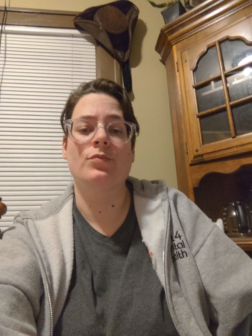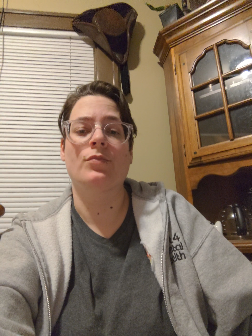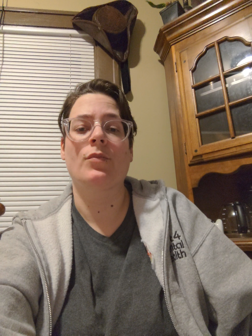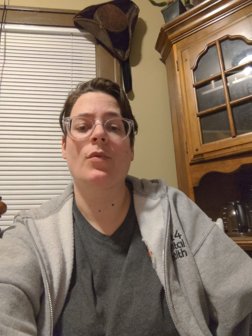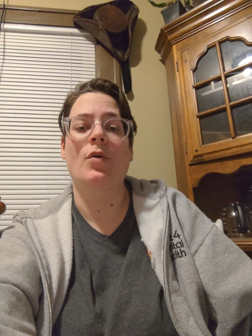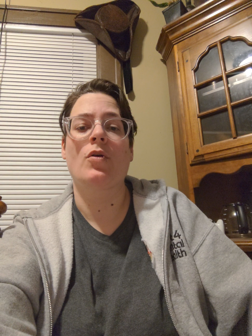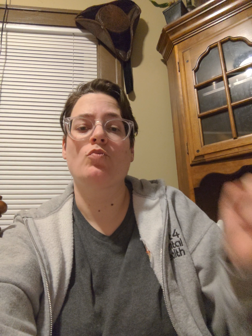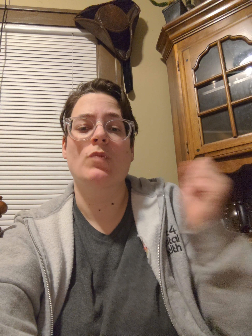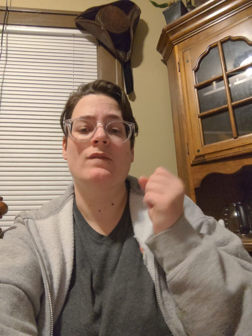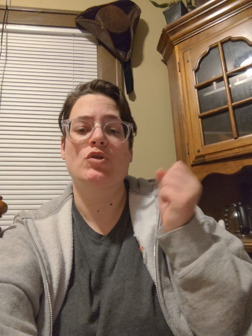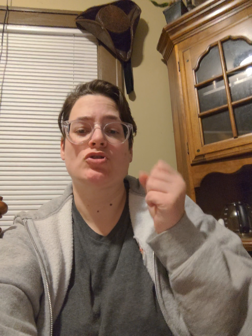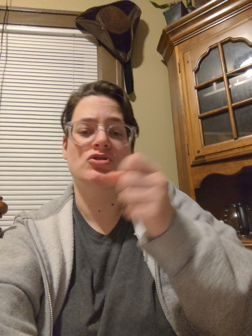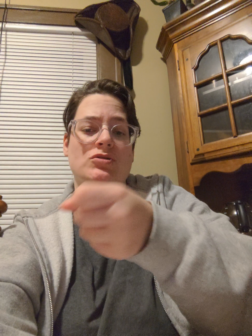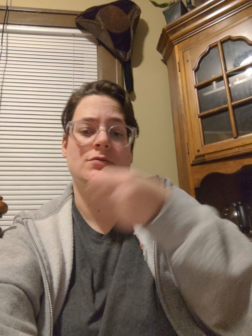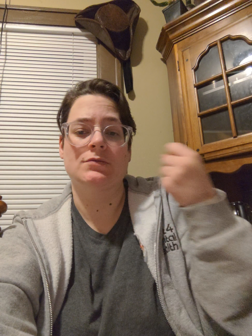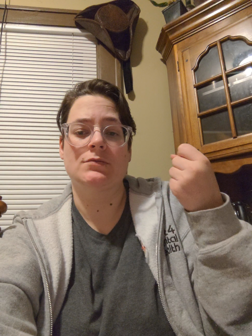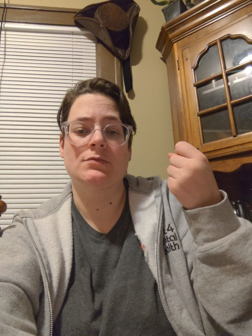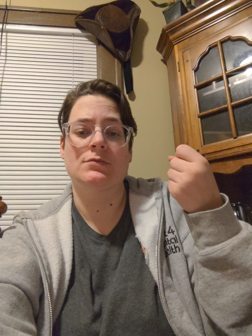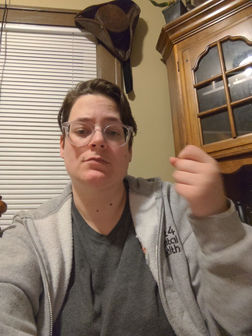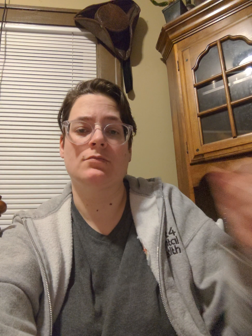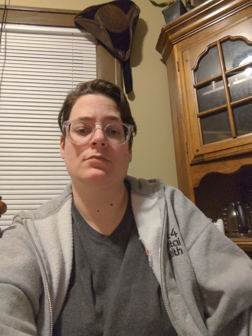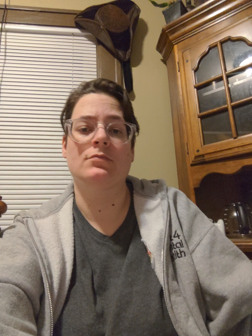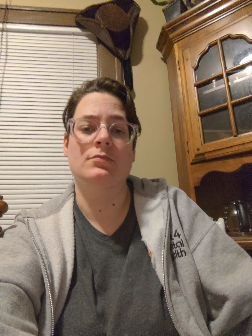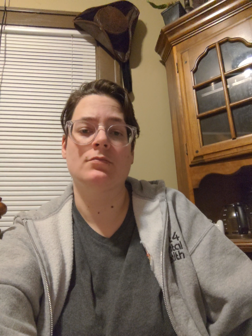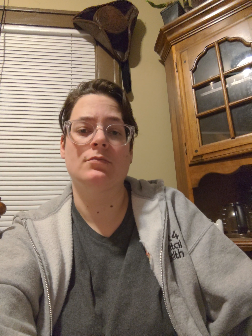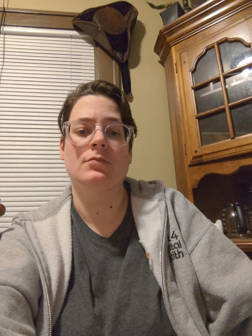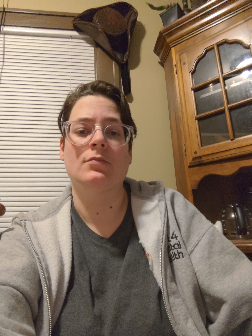refrigerator